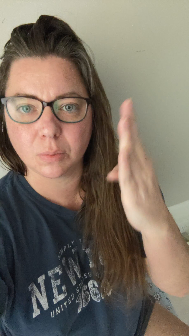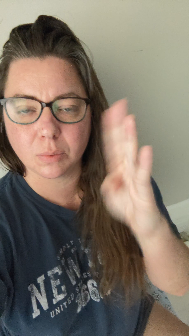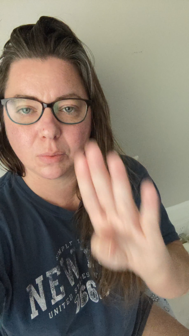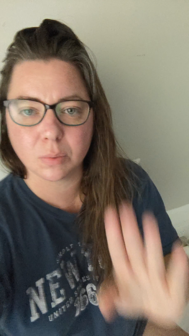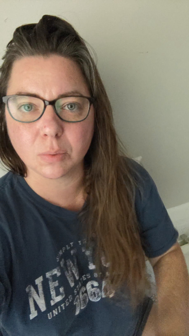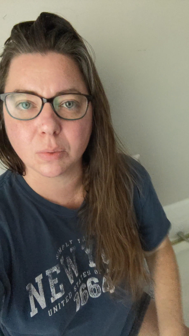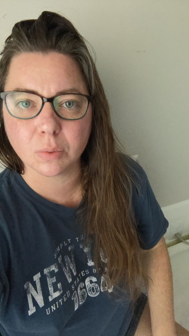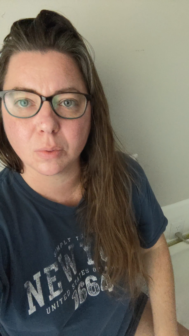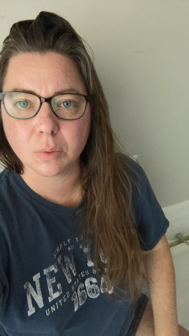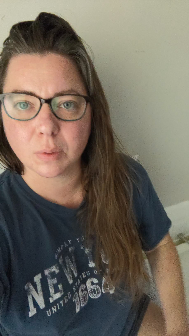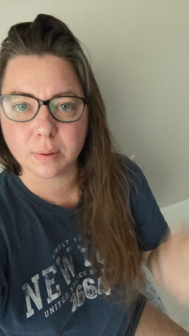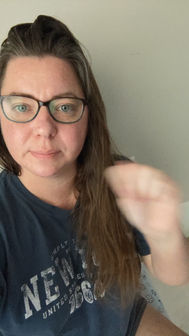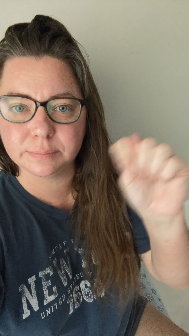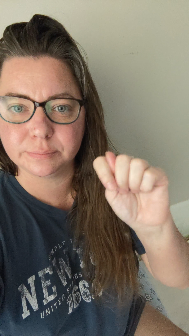bathroom